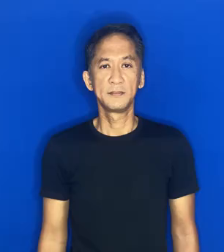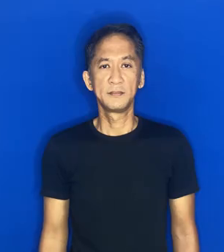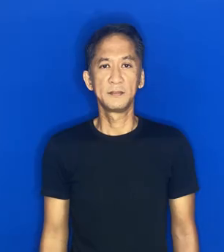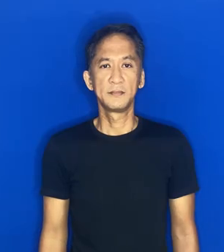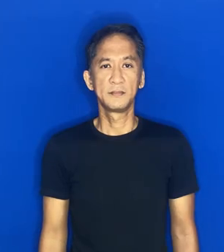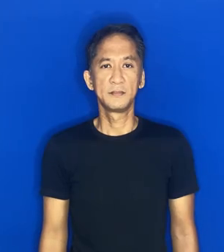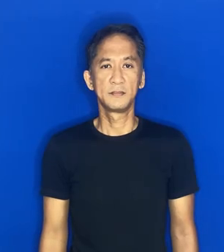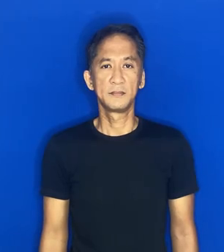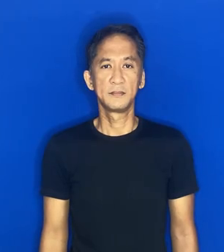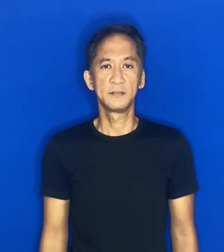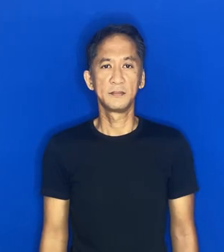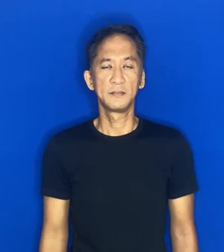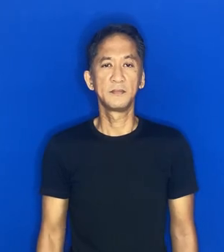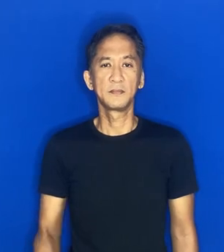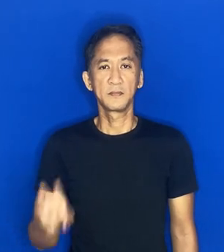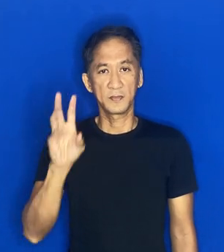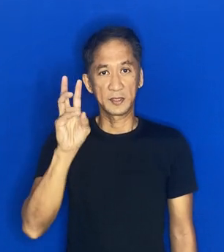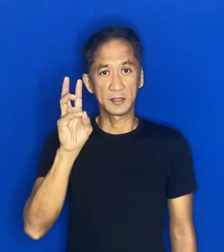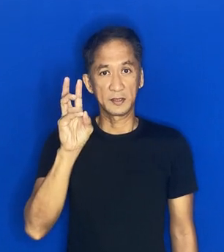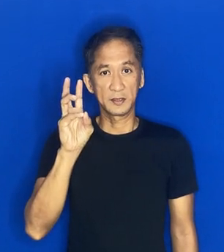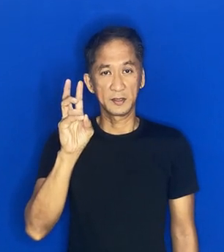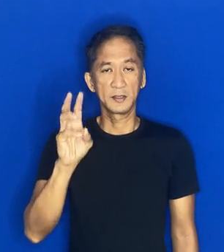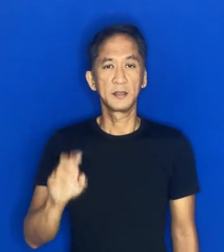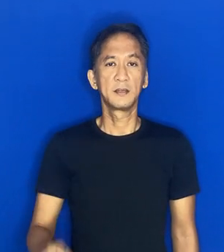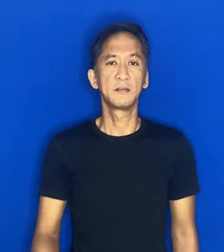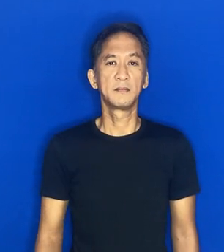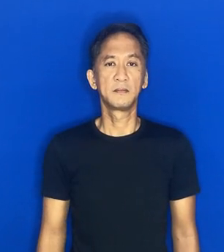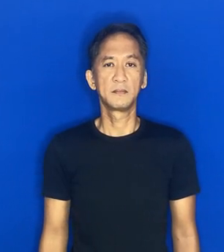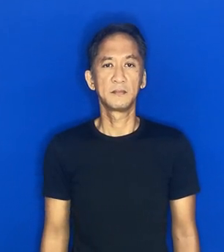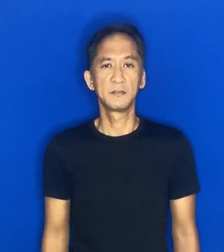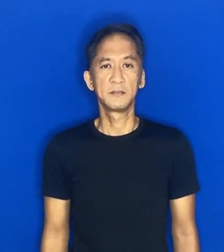six